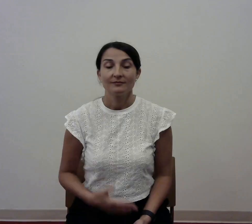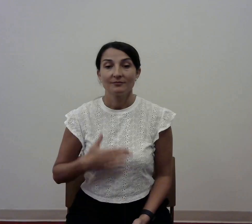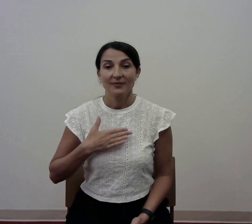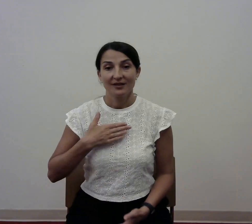mən